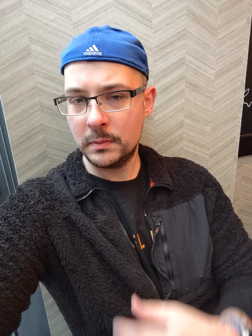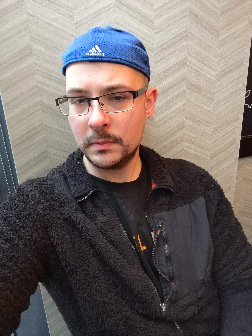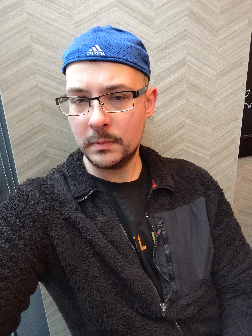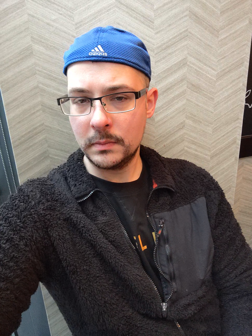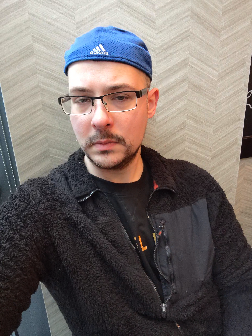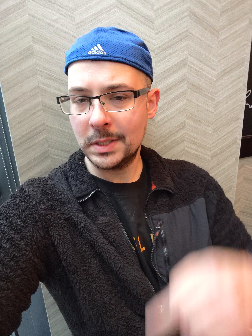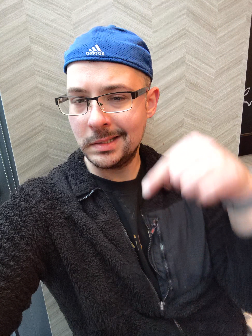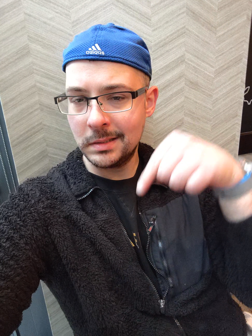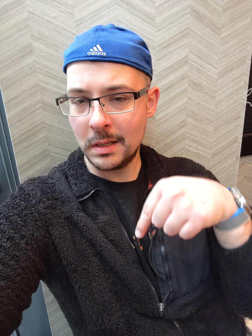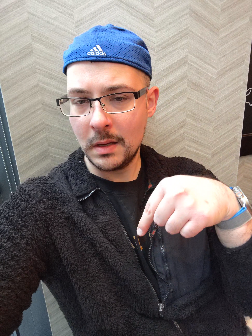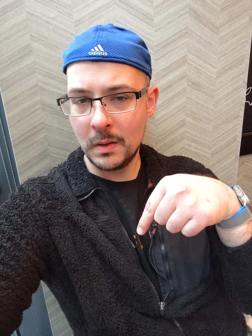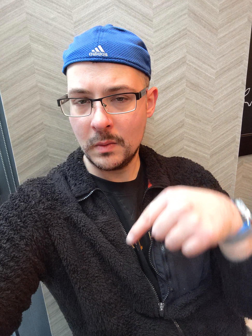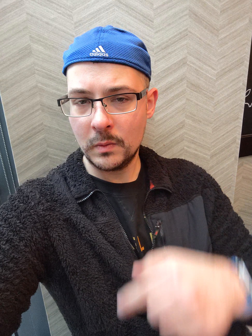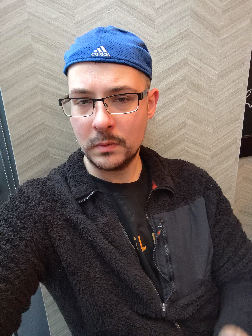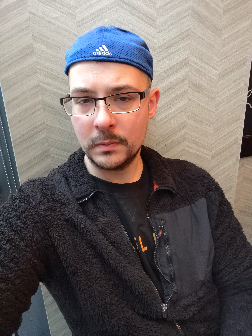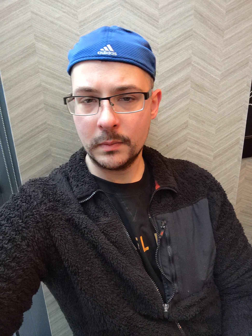down